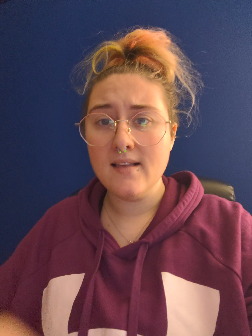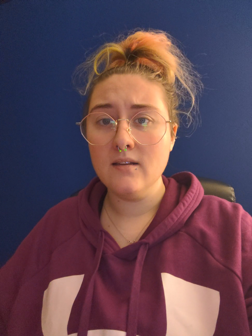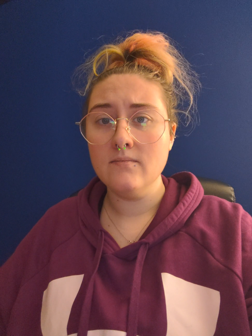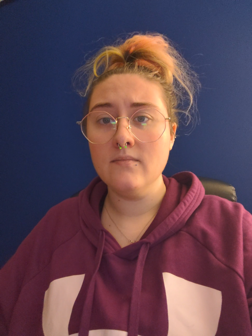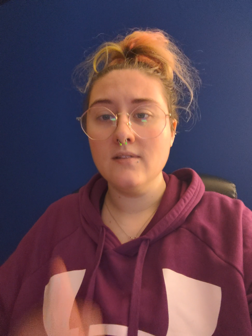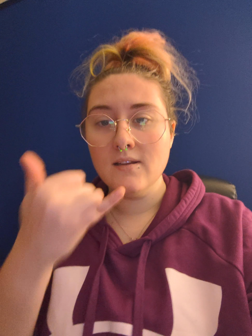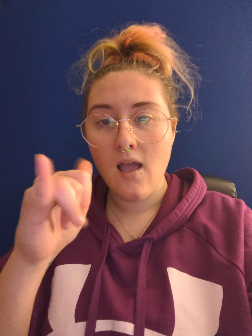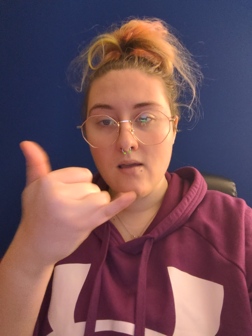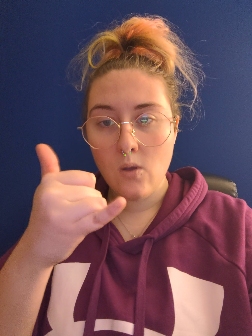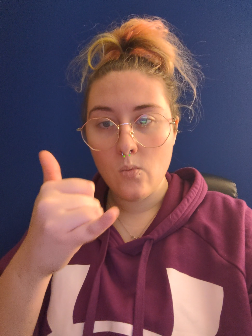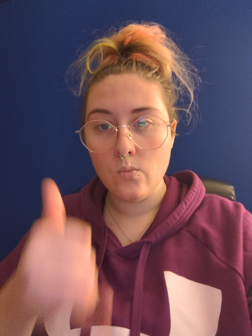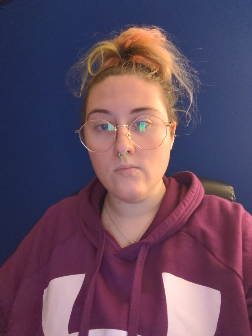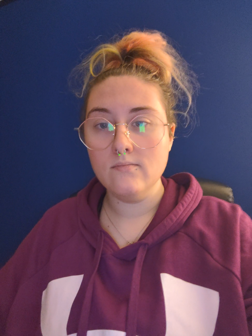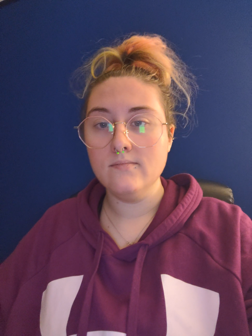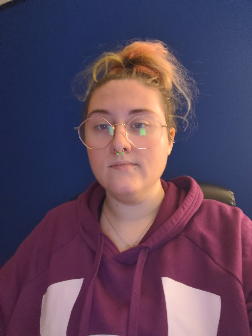yellow